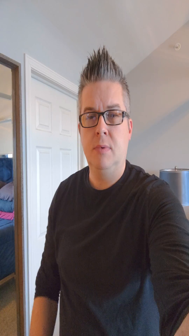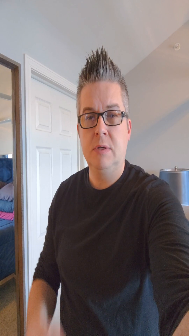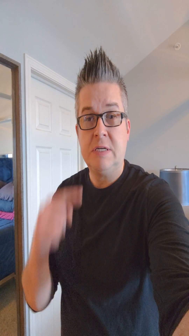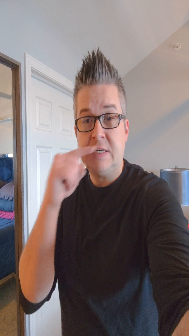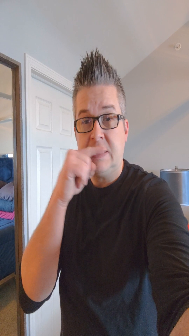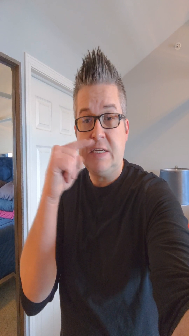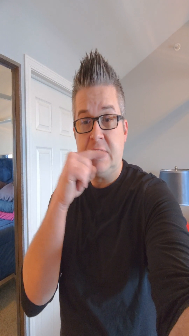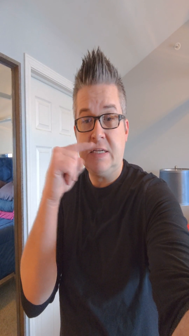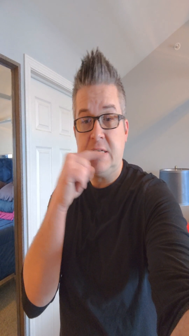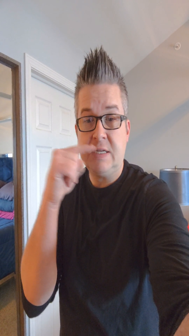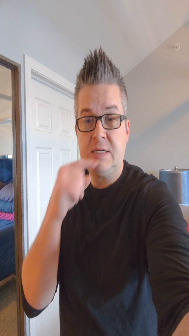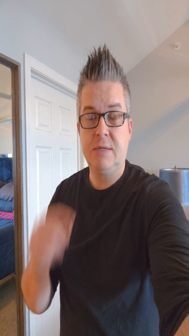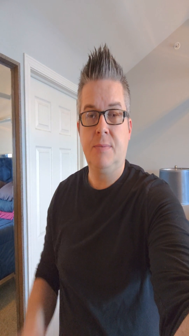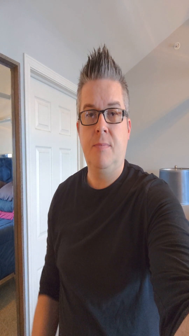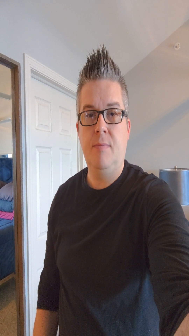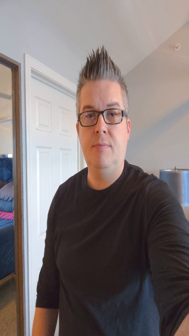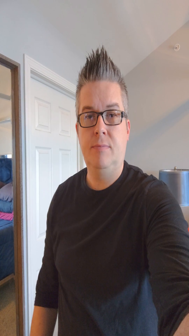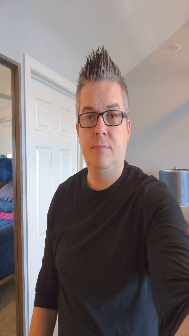toothbrush